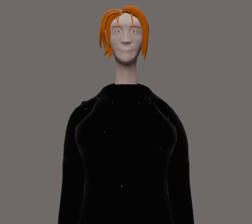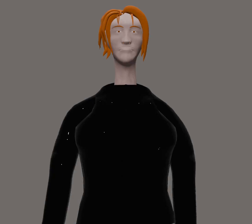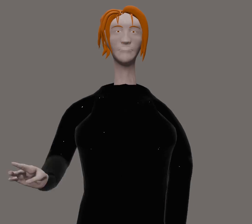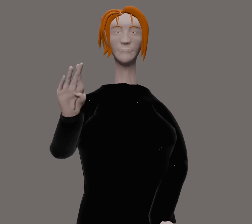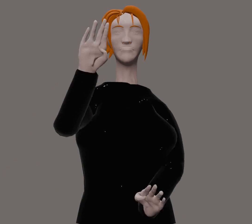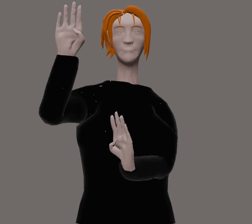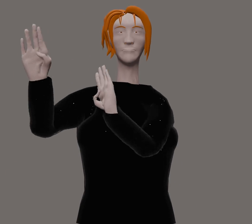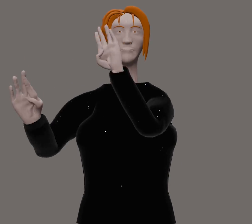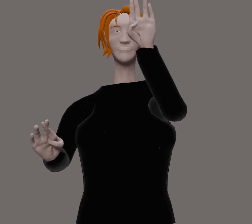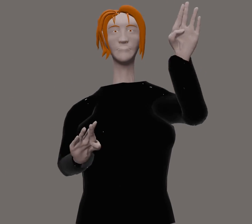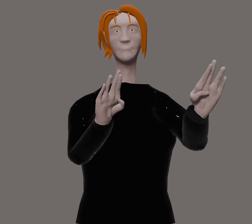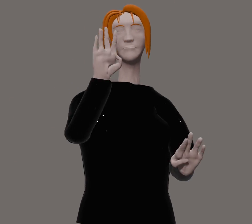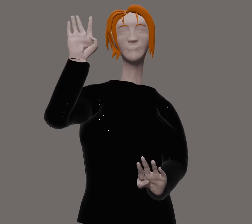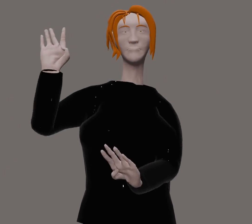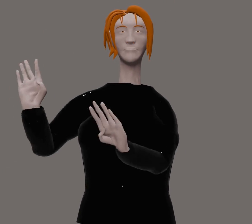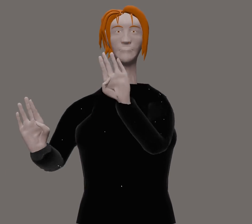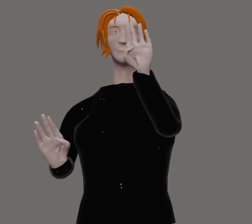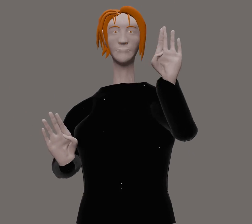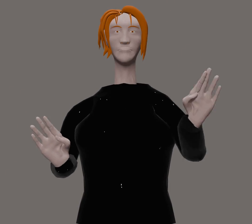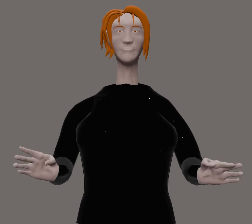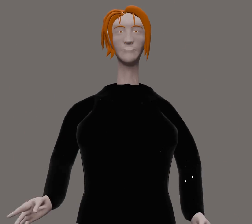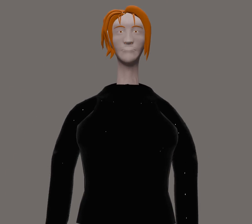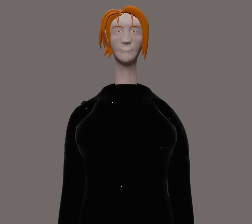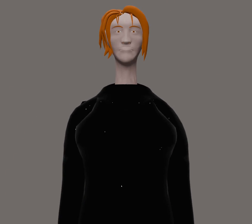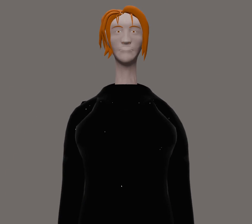Biology